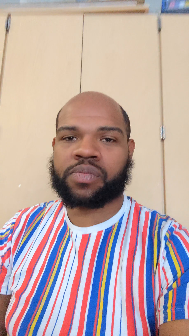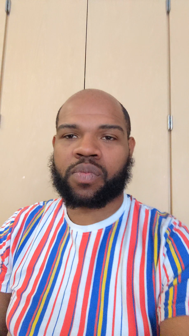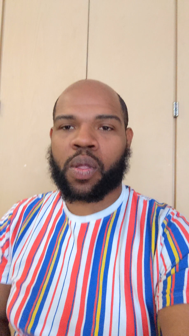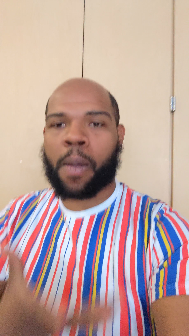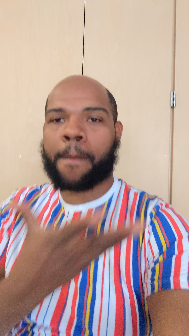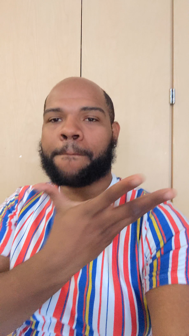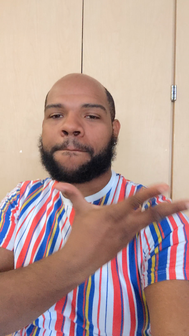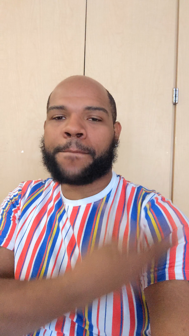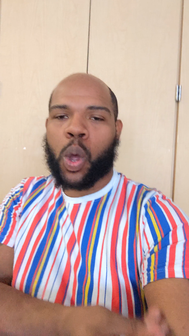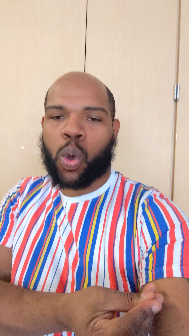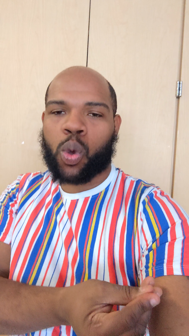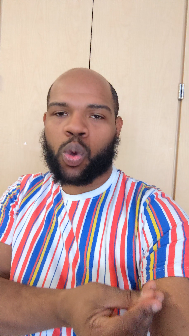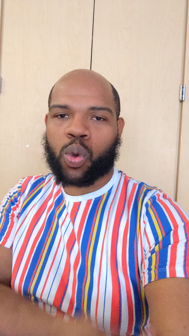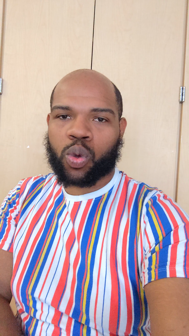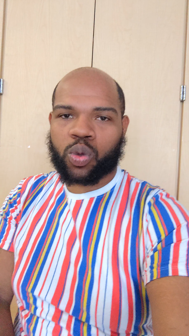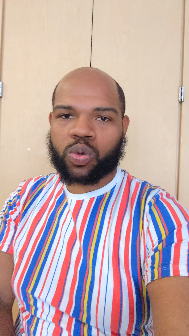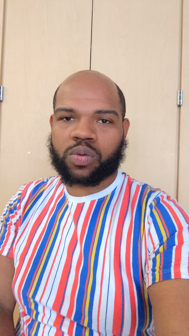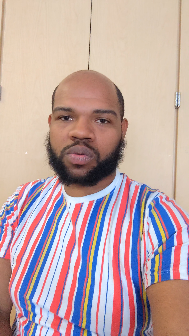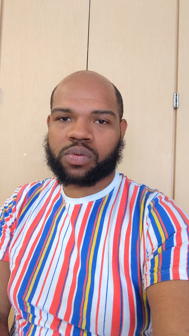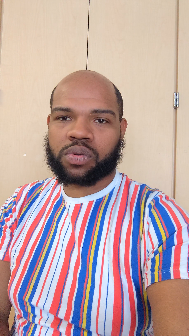poor